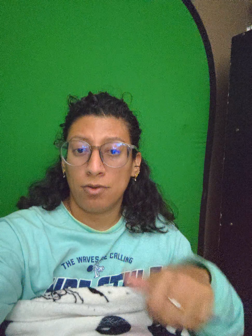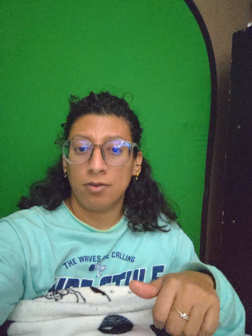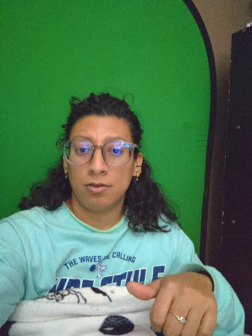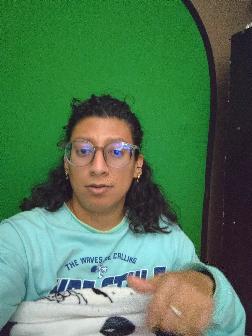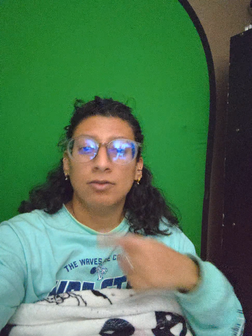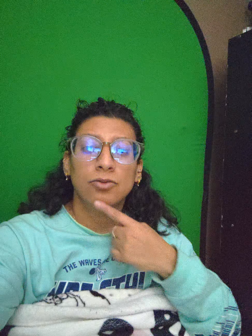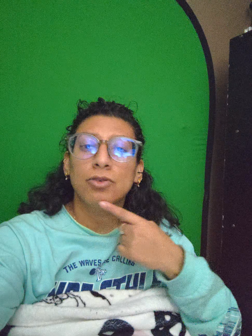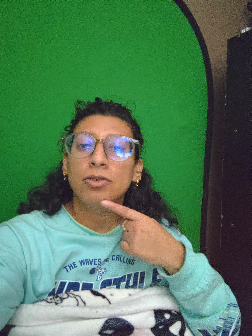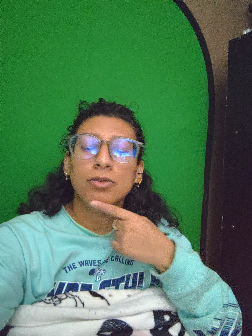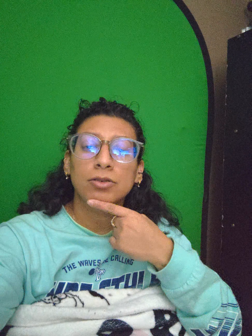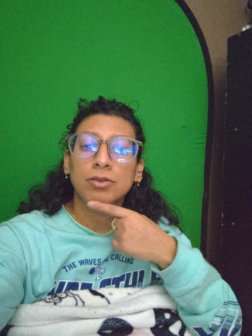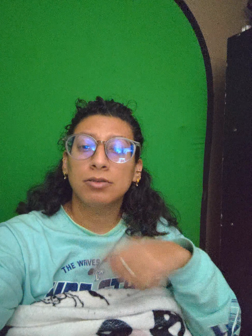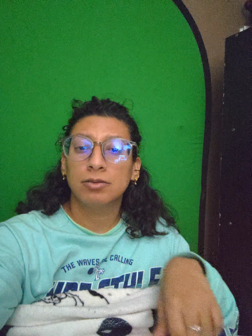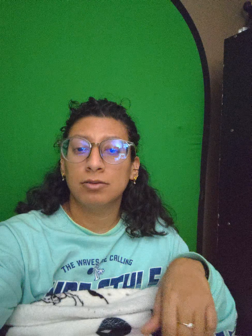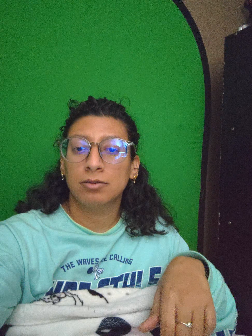chin